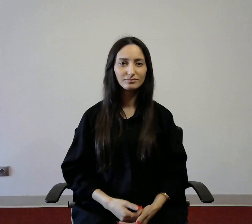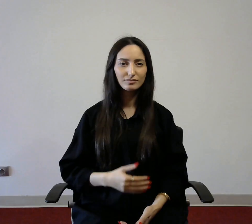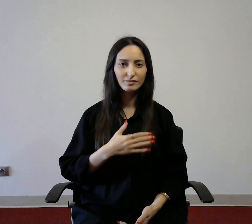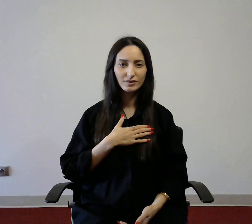mən